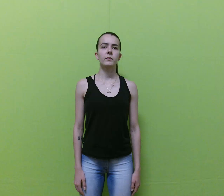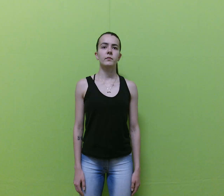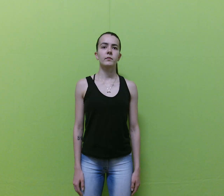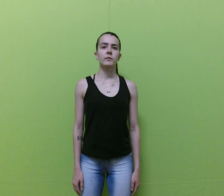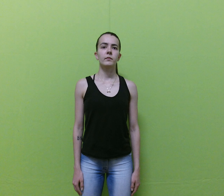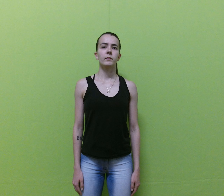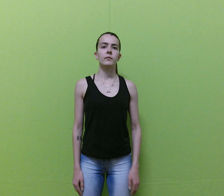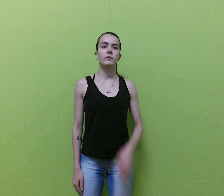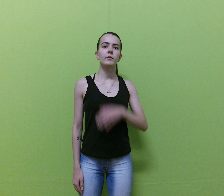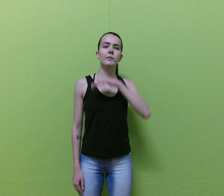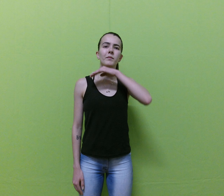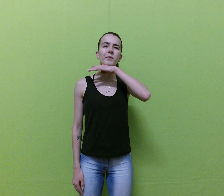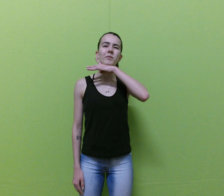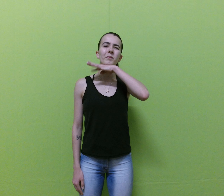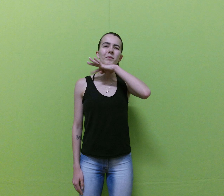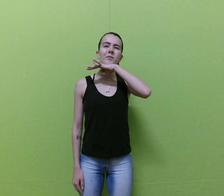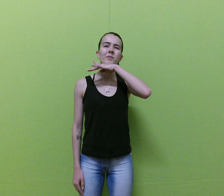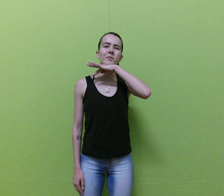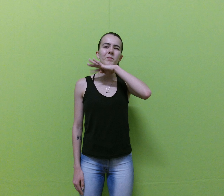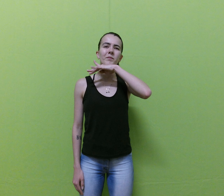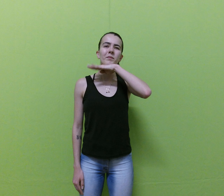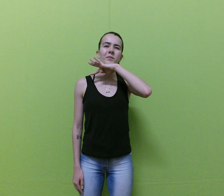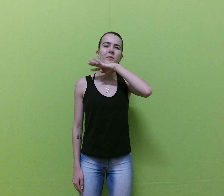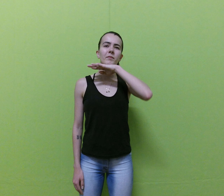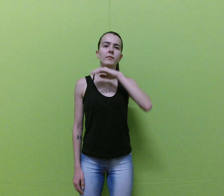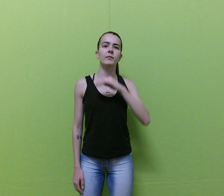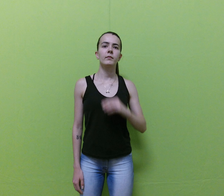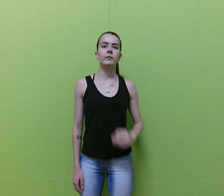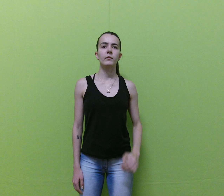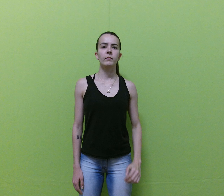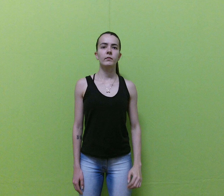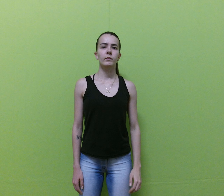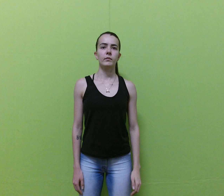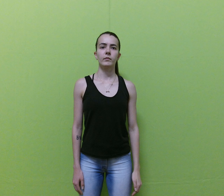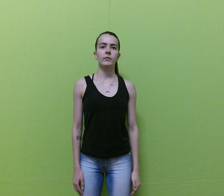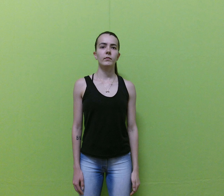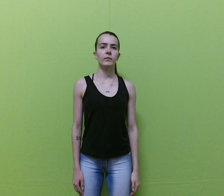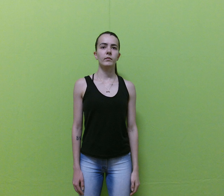ruim